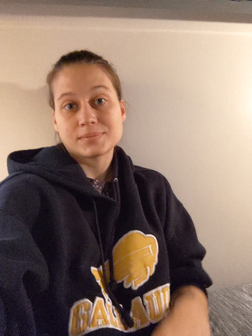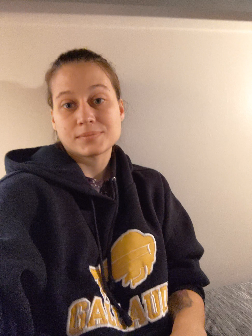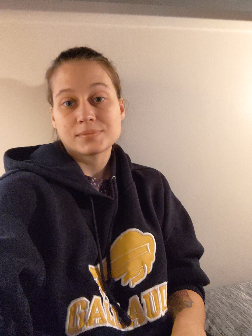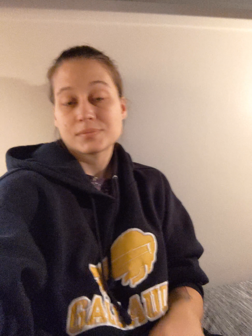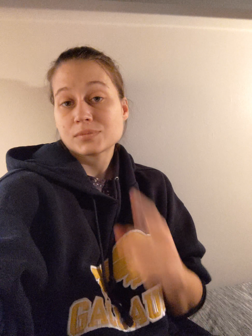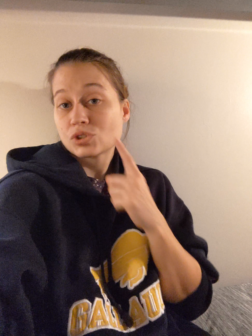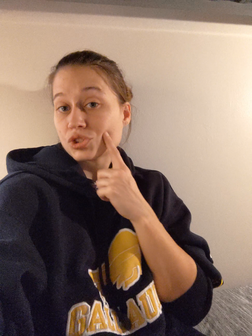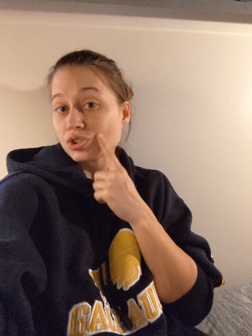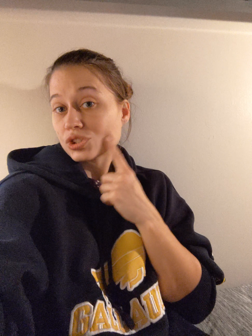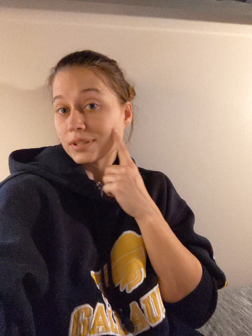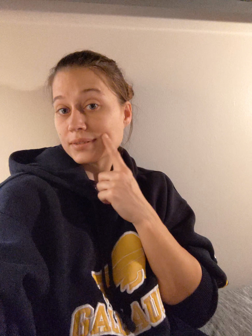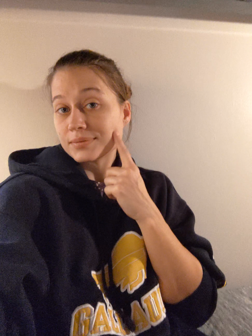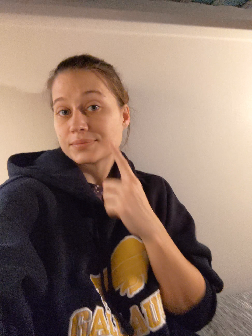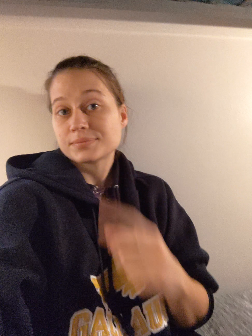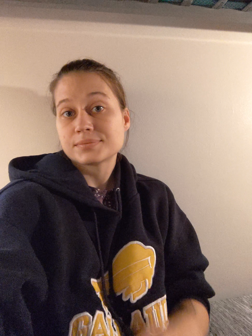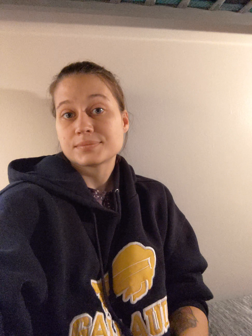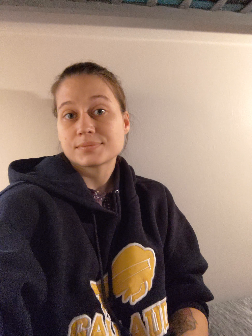cheek